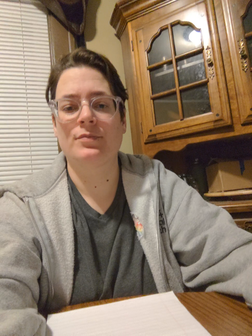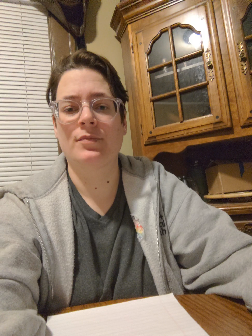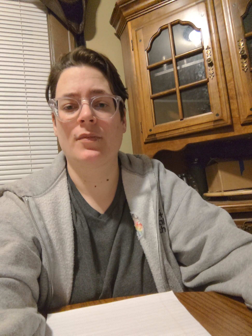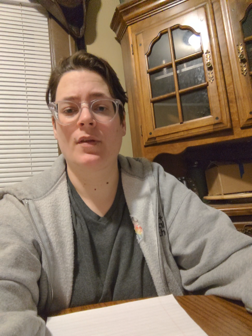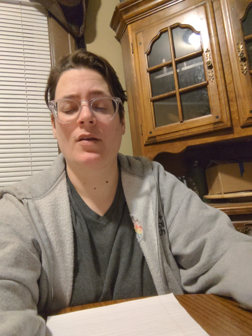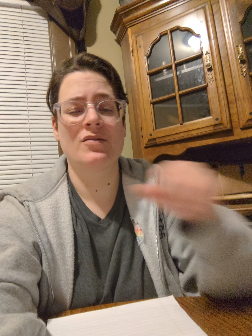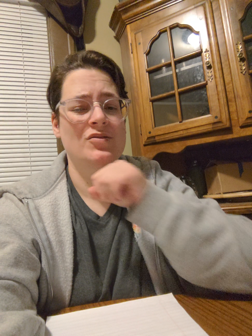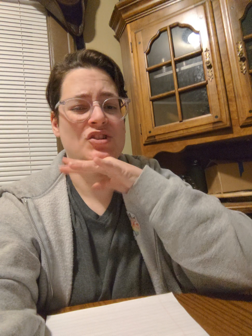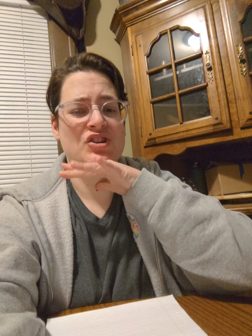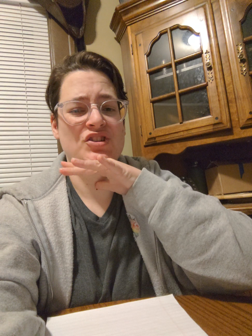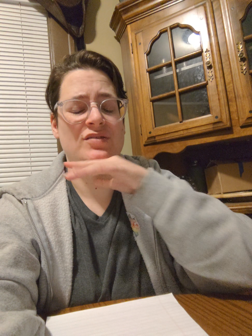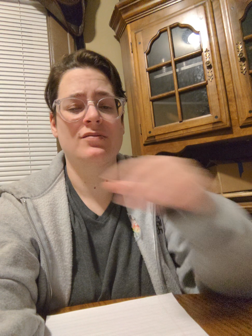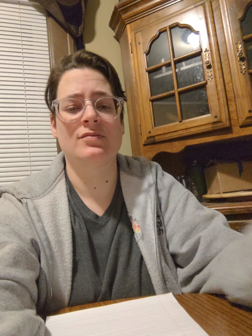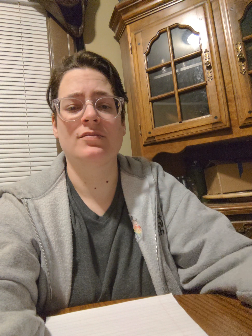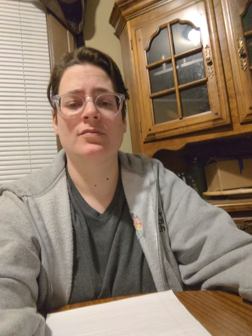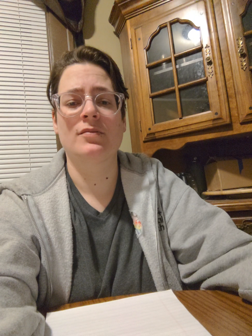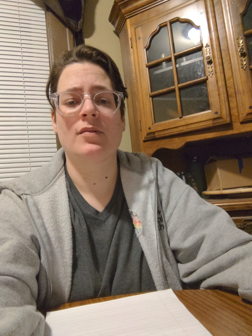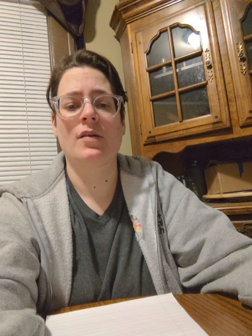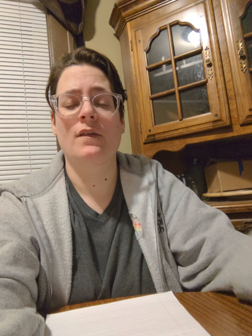dirty